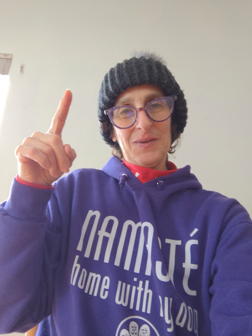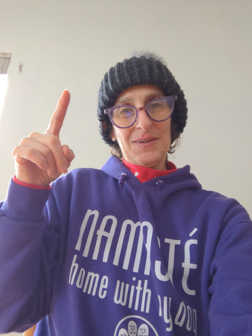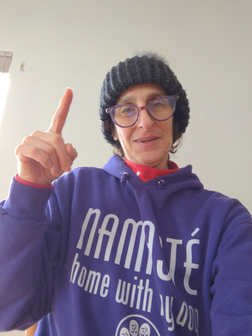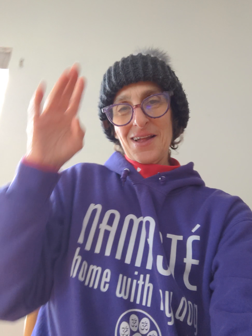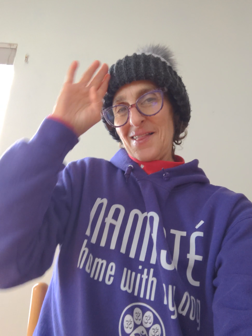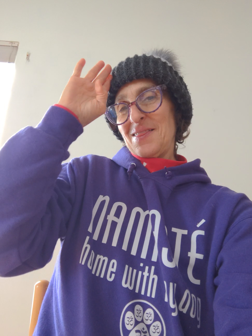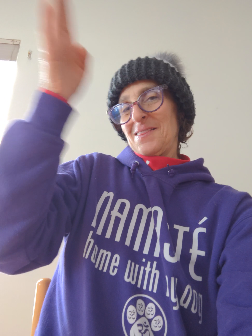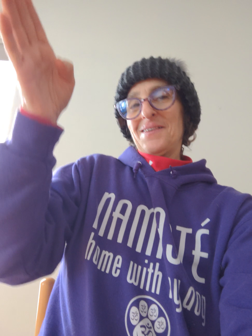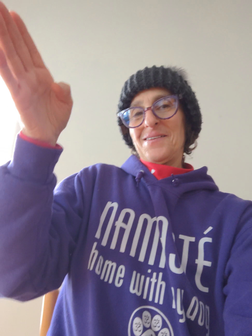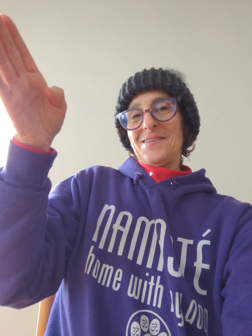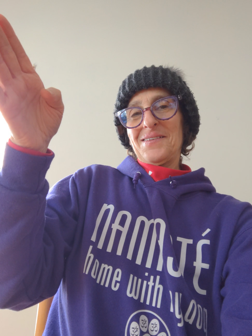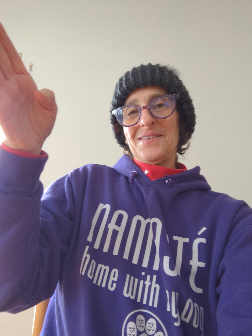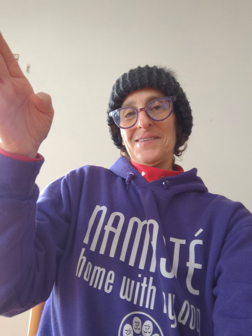hello